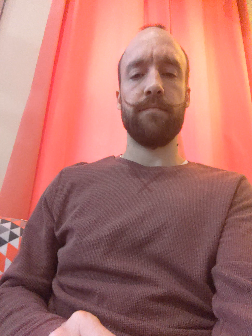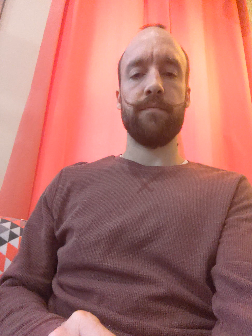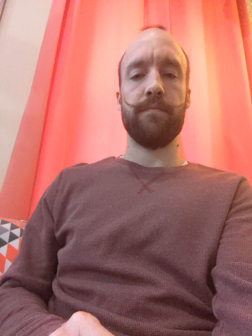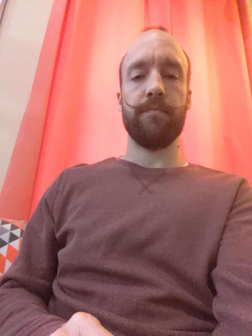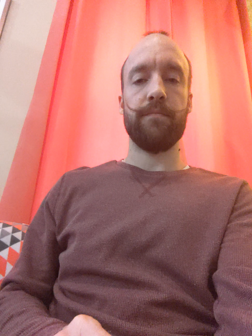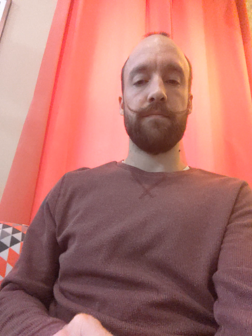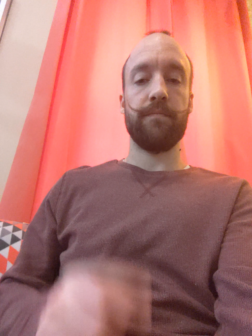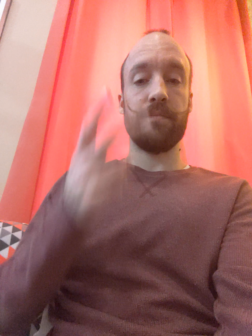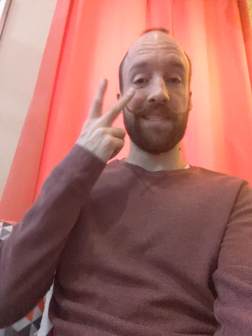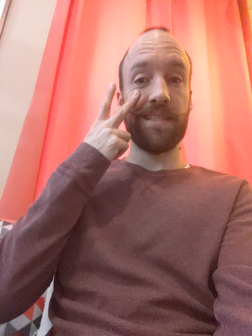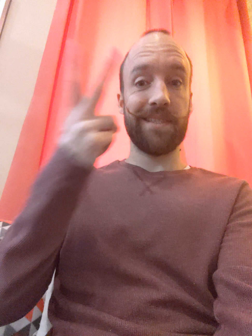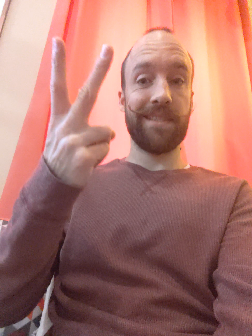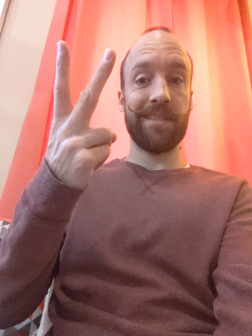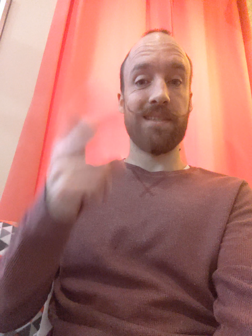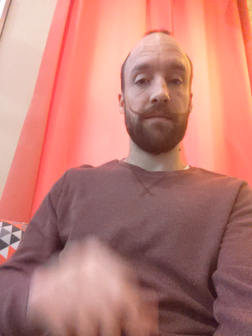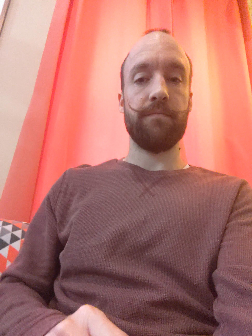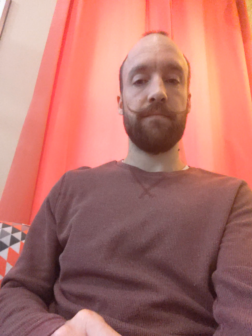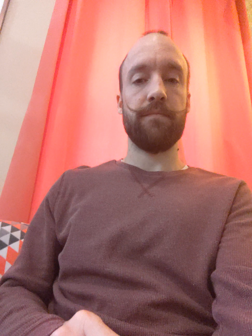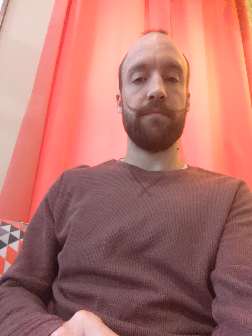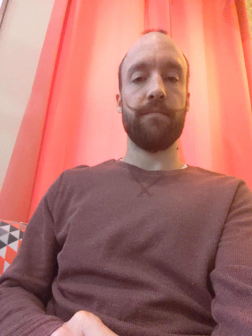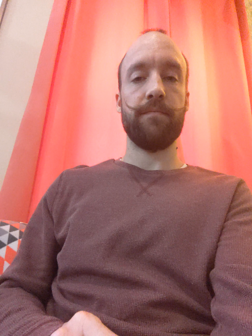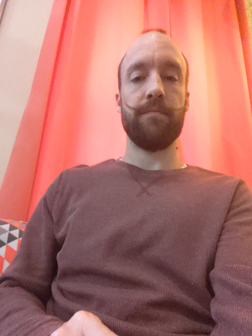see